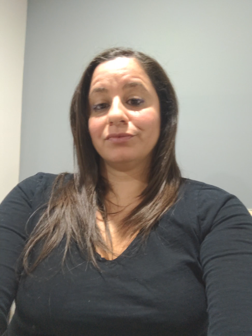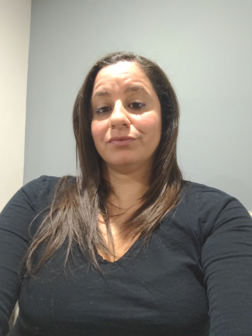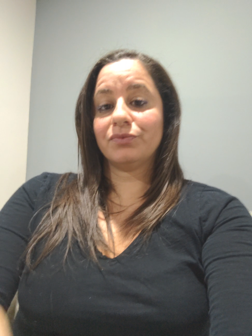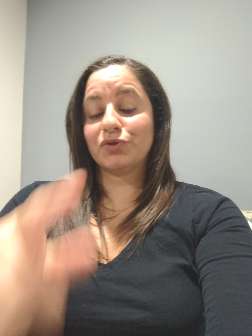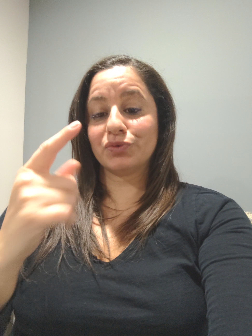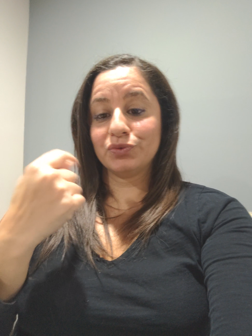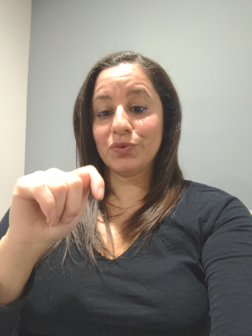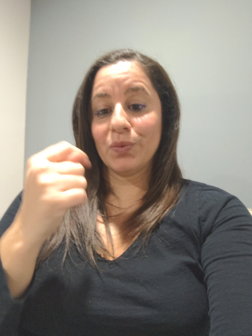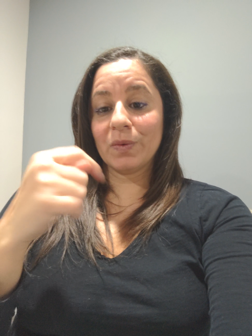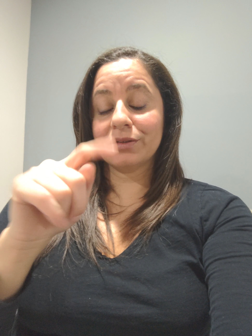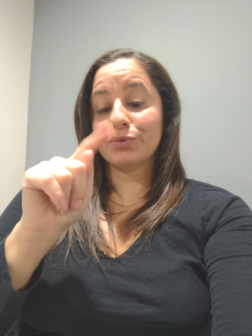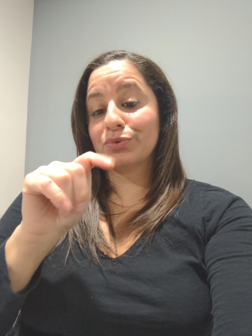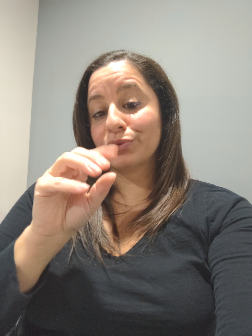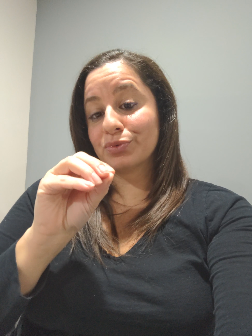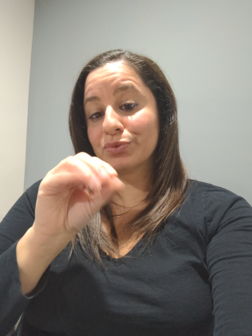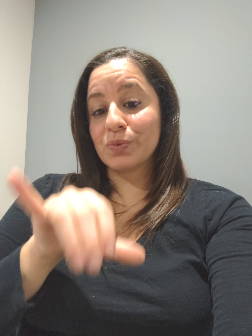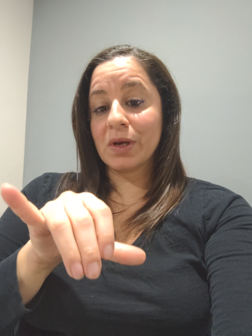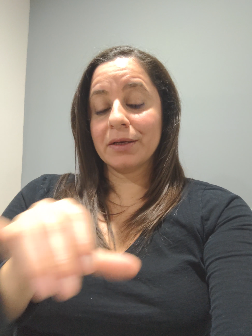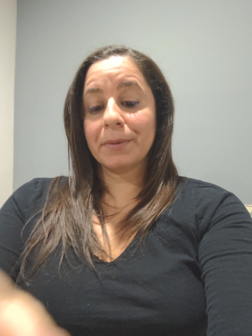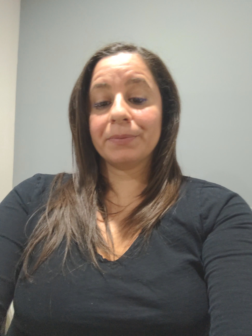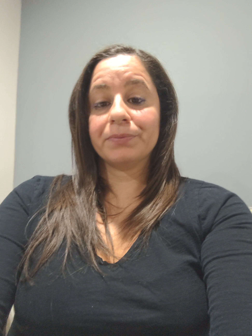toy